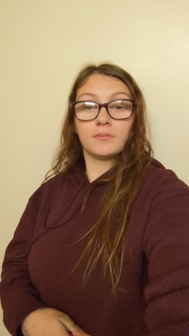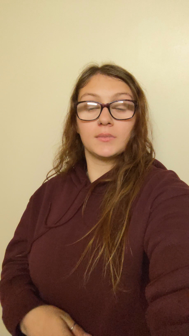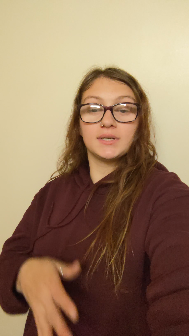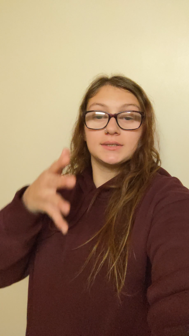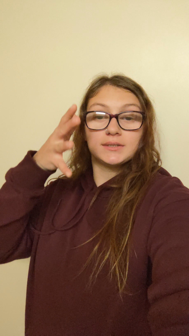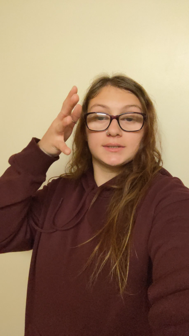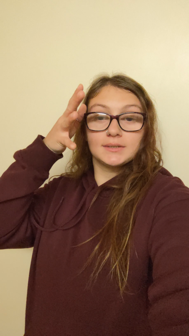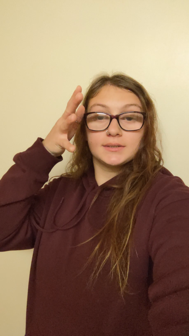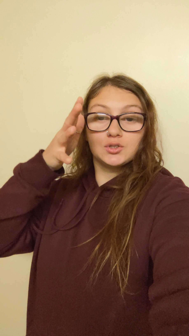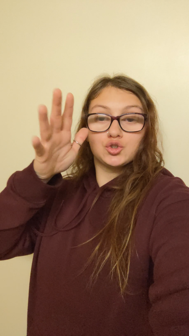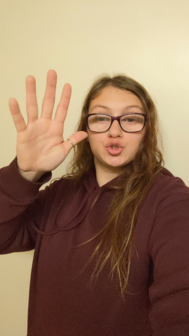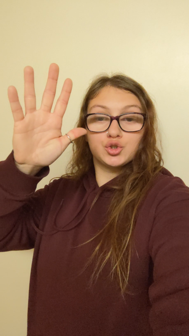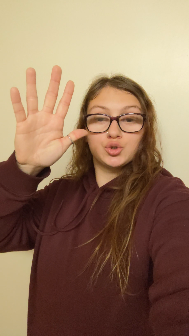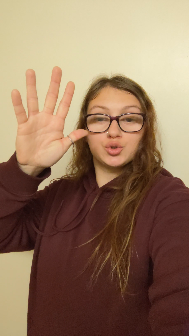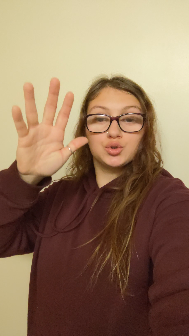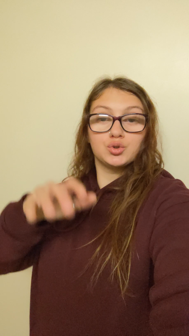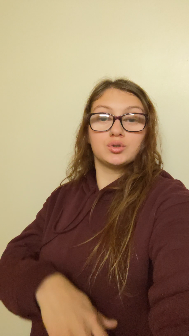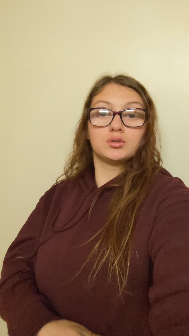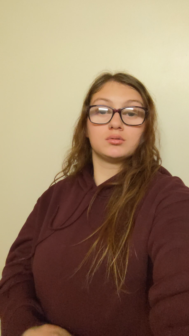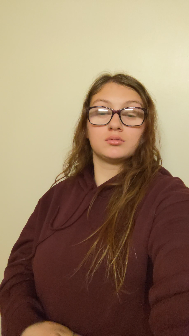deer